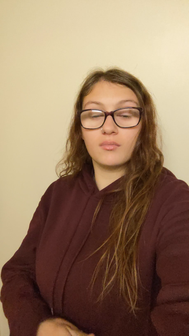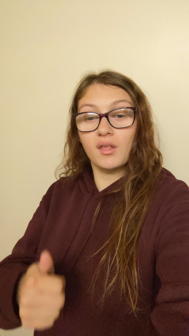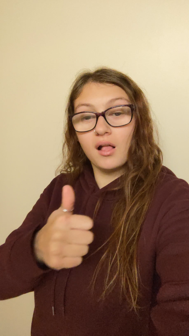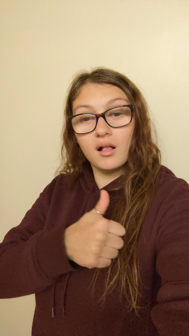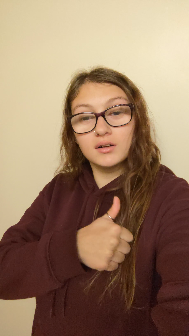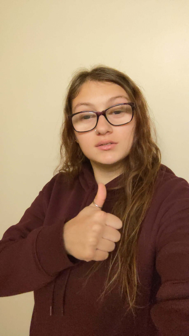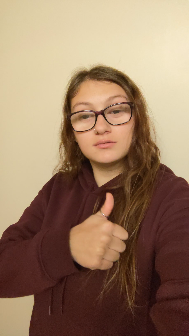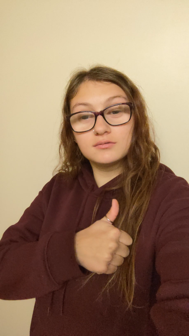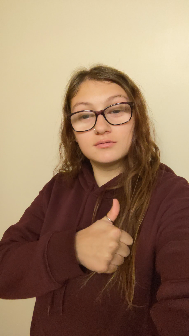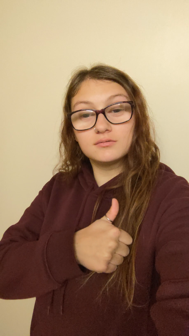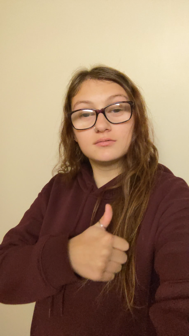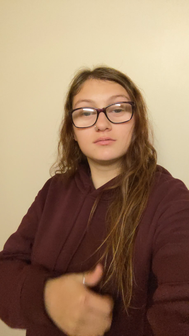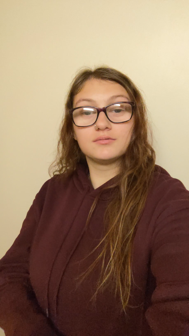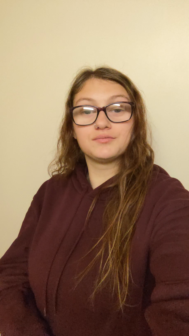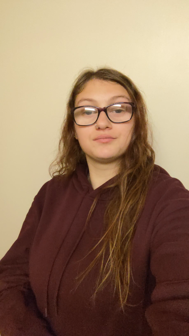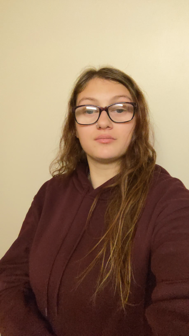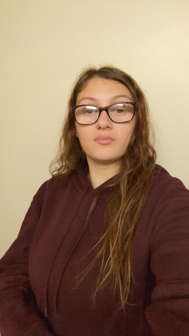hug